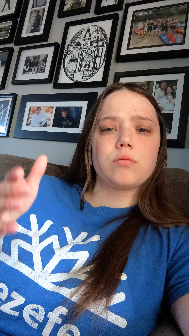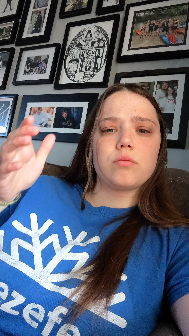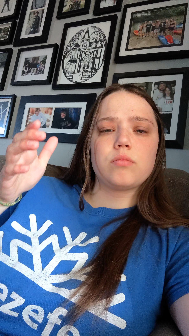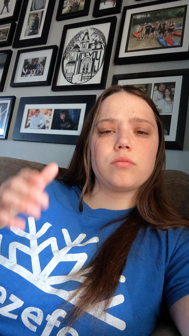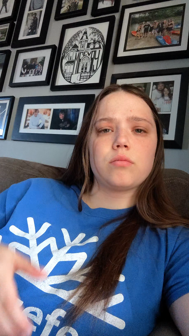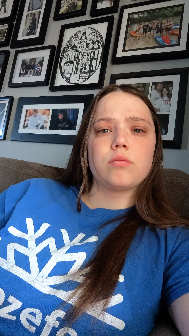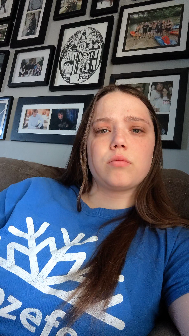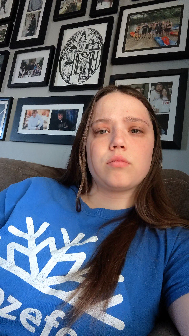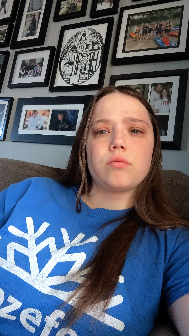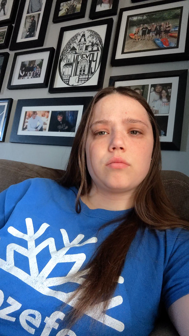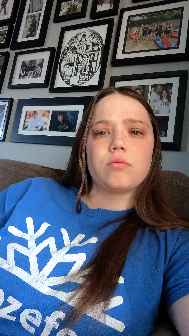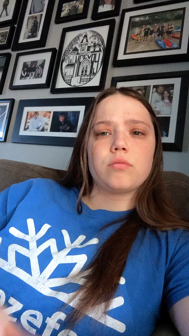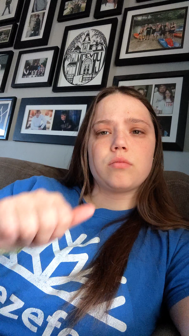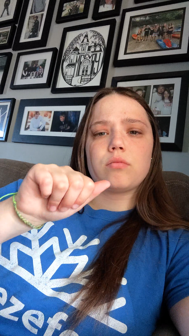a